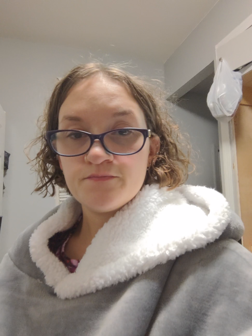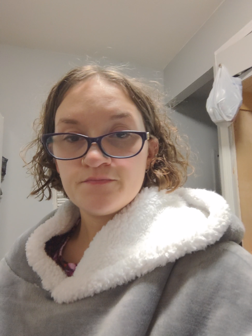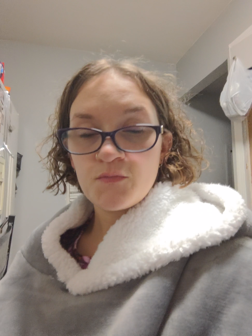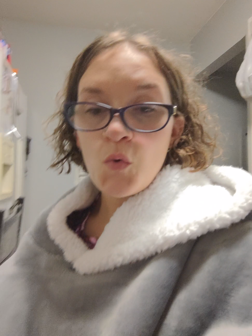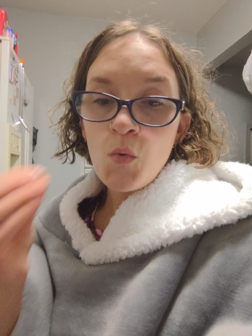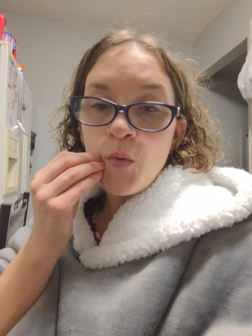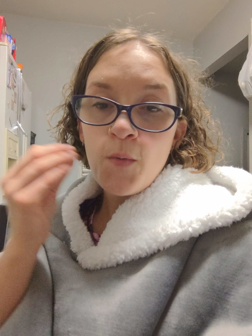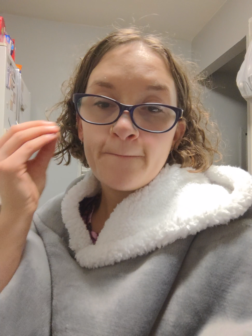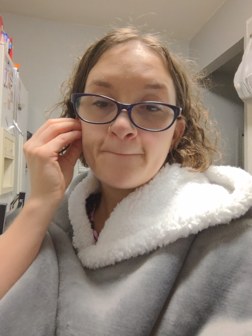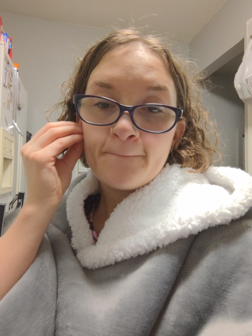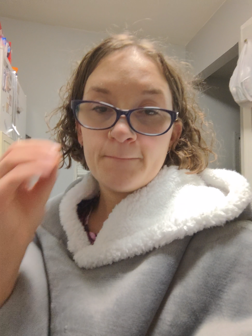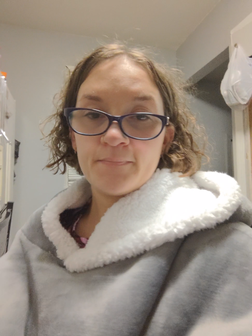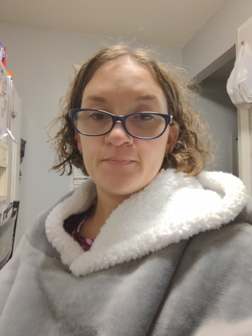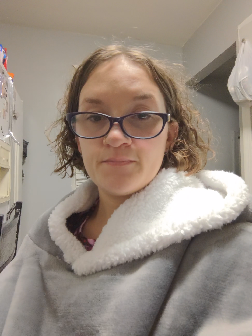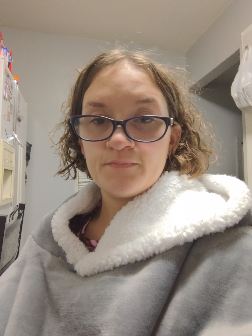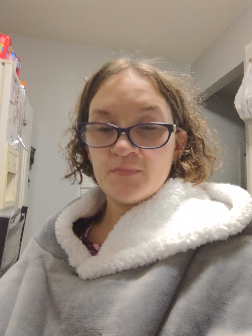home